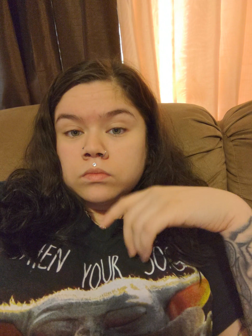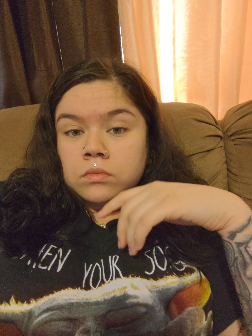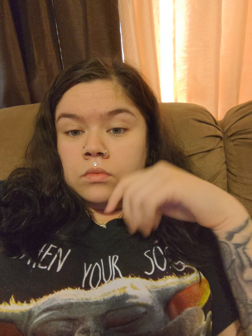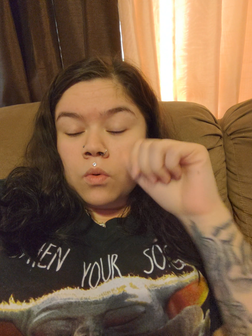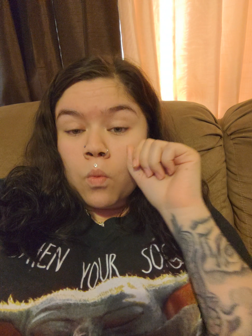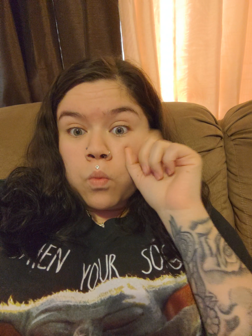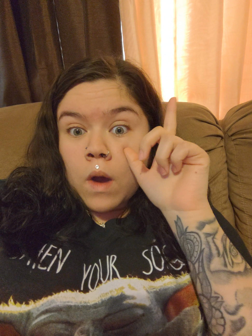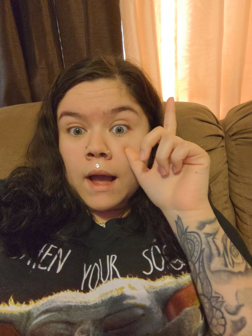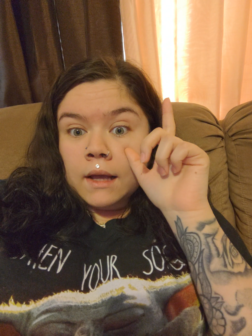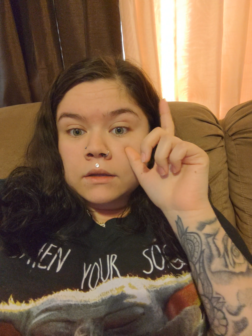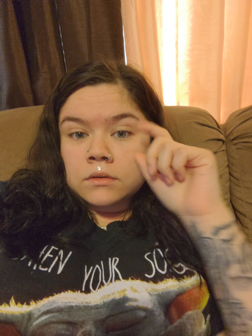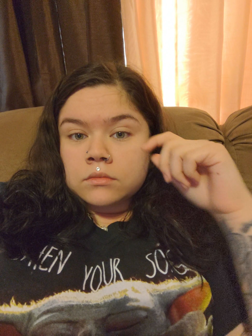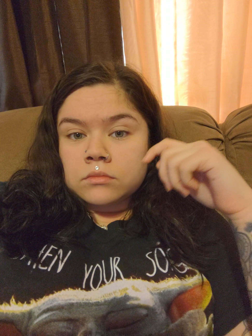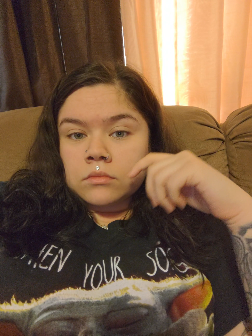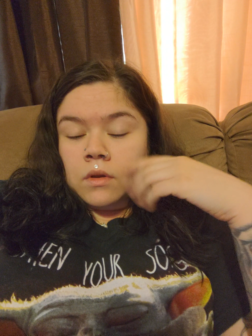wake